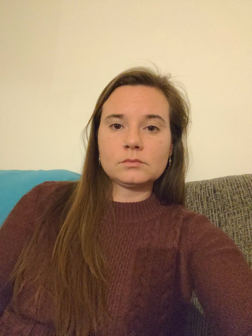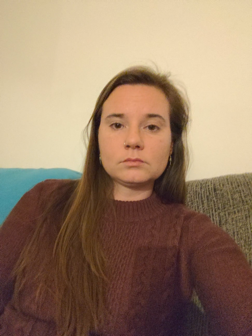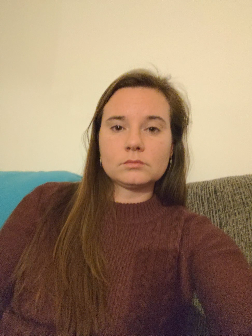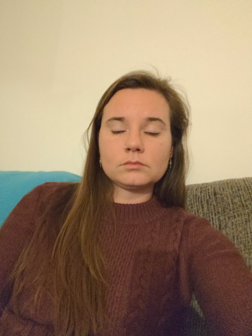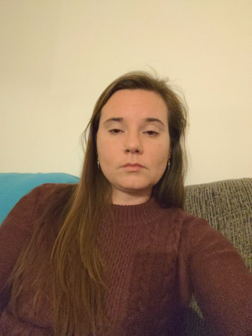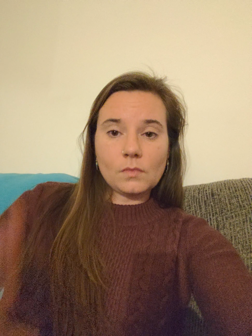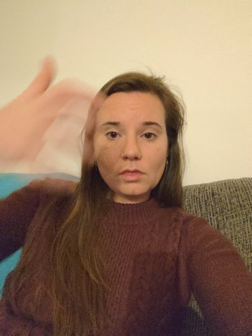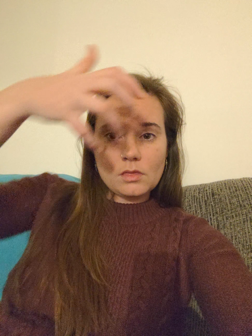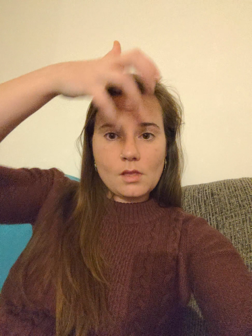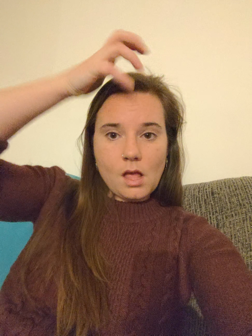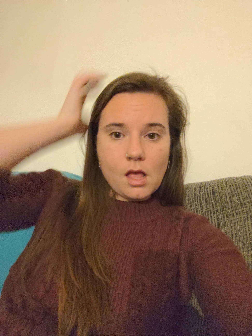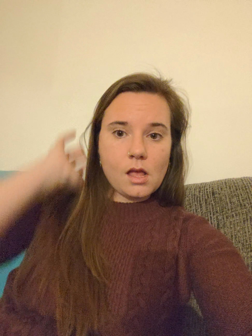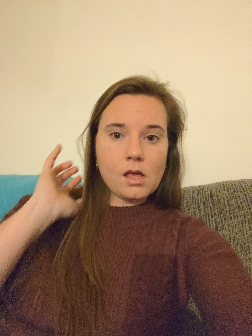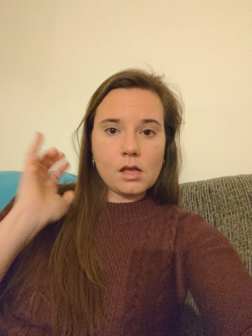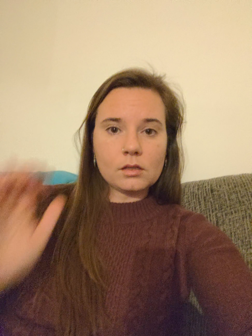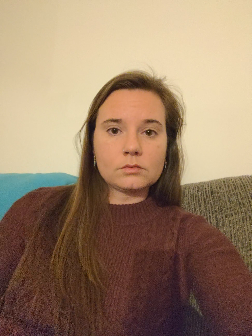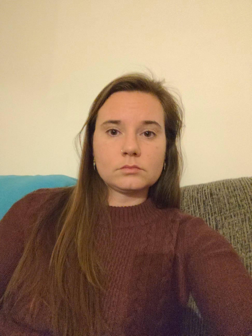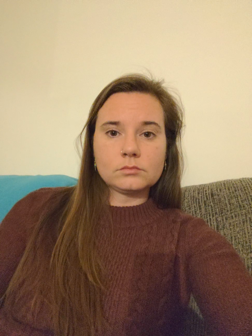lion